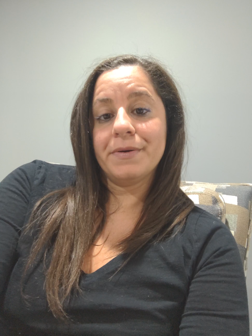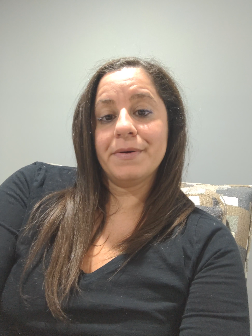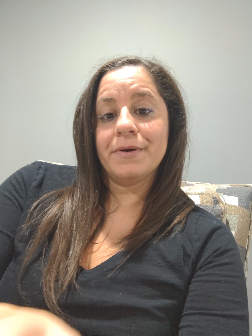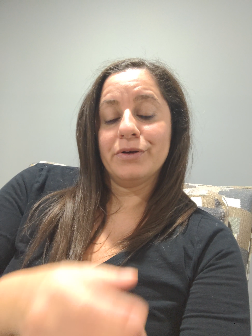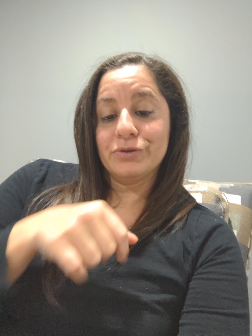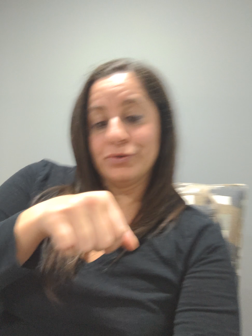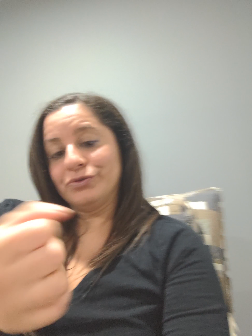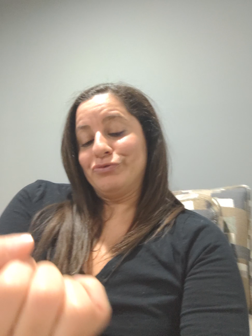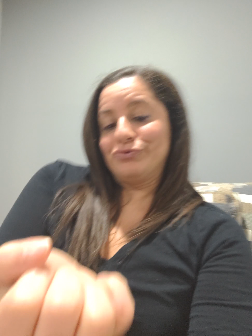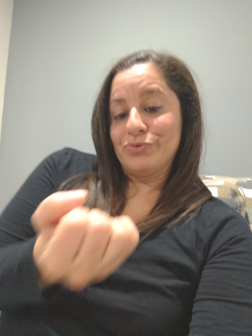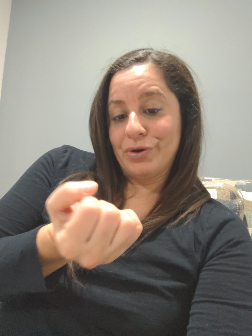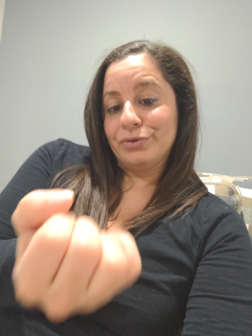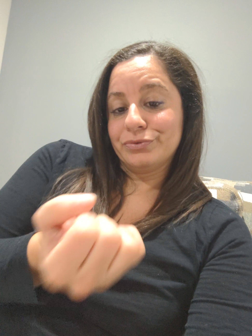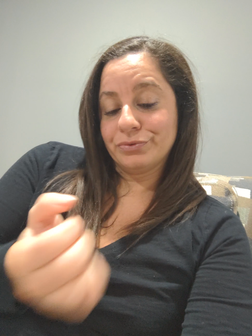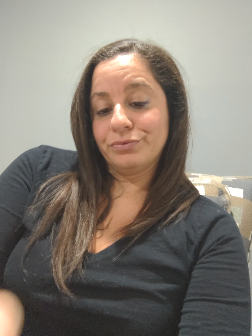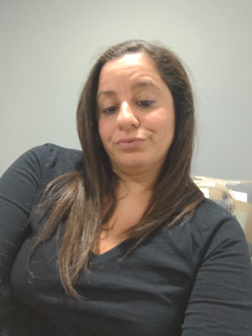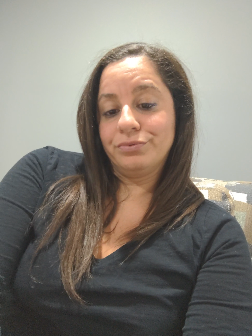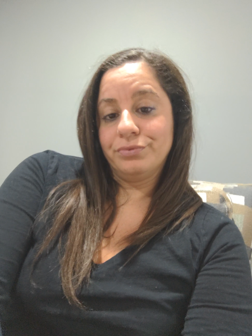drawer